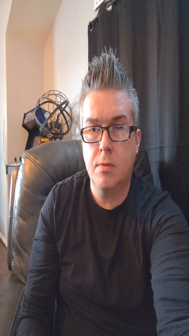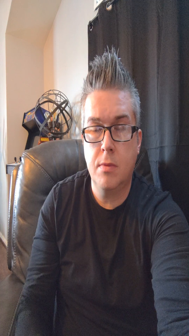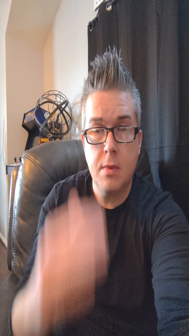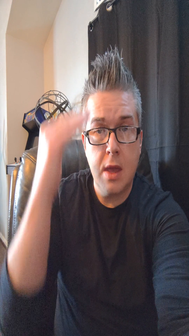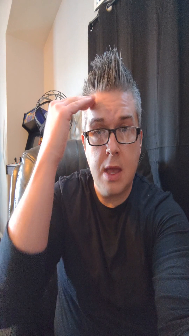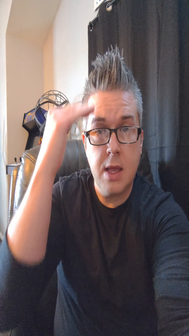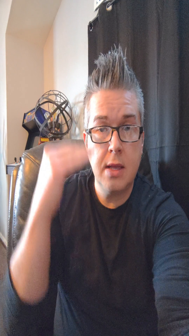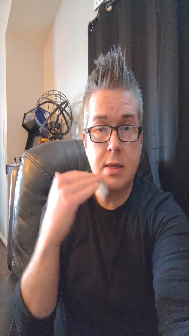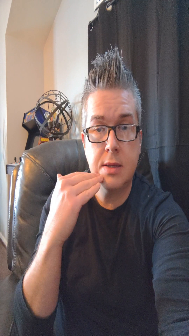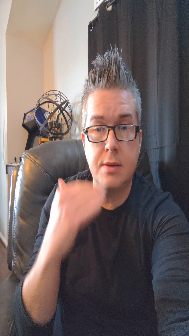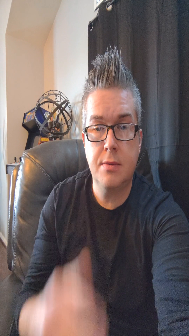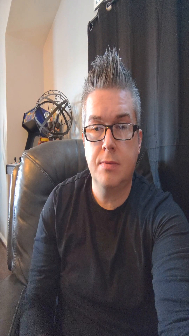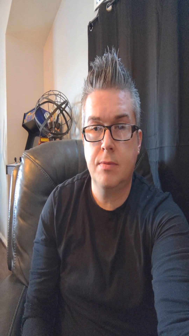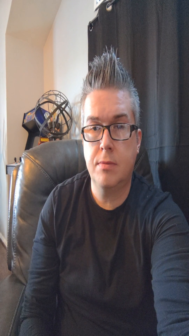head